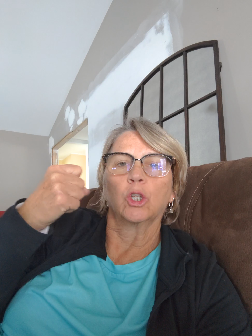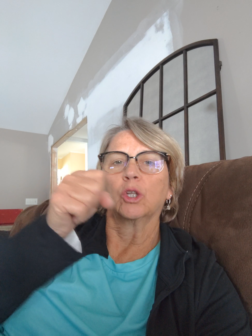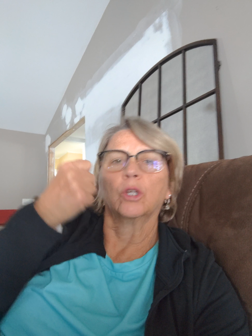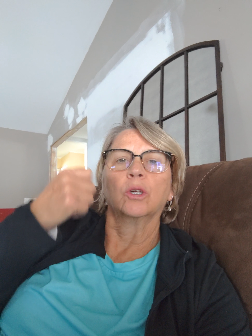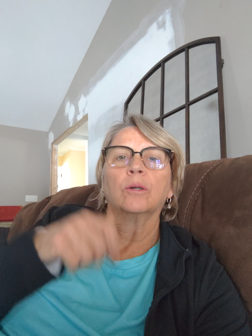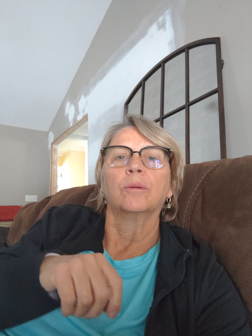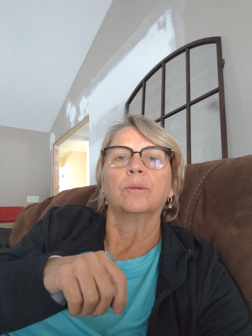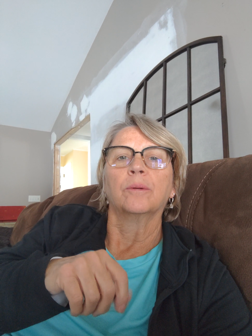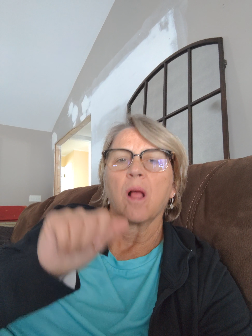refrigerator